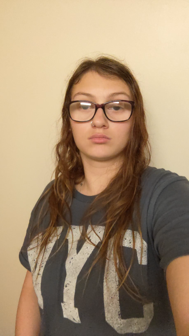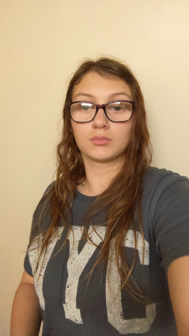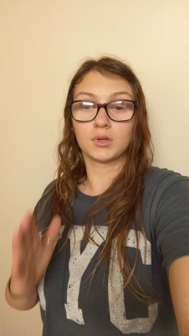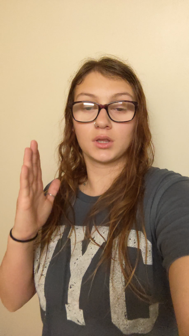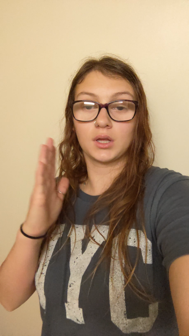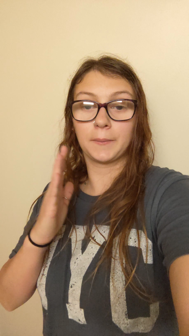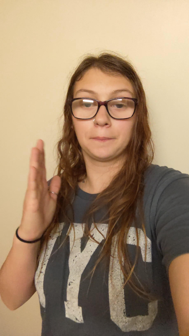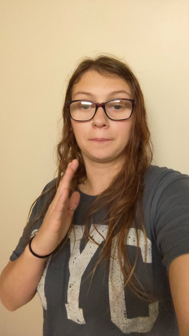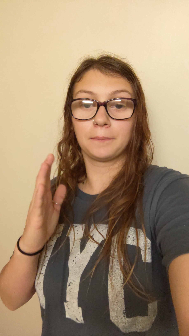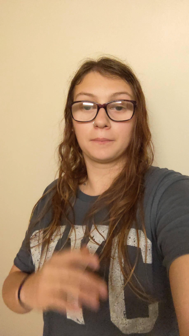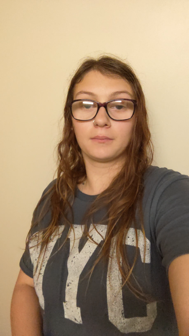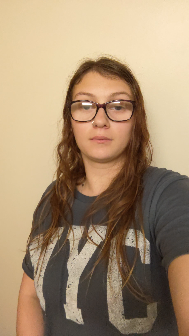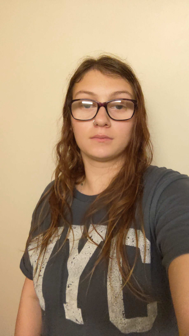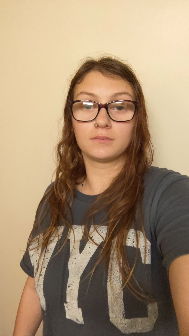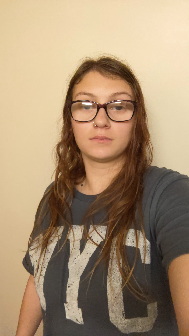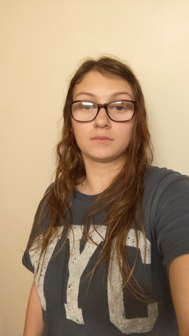clap